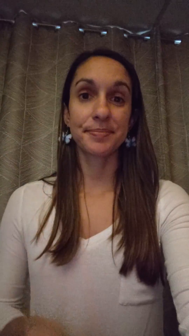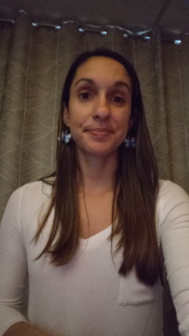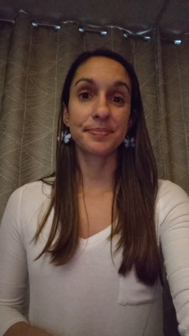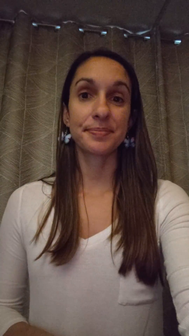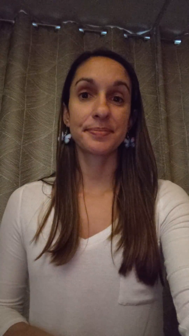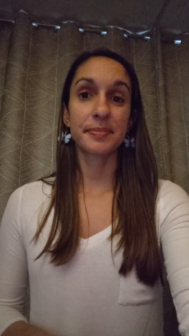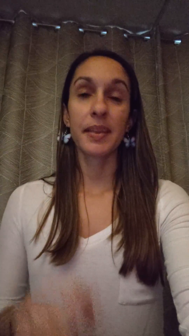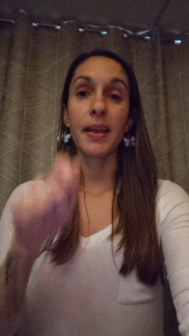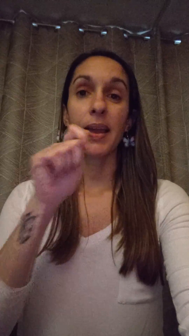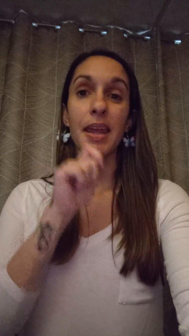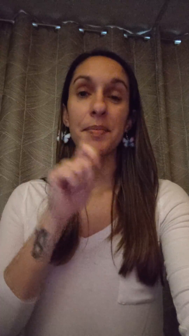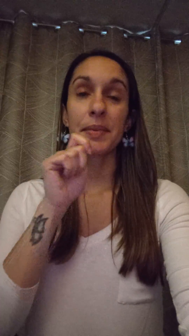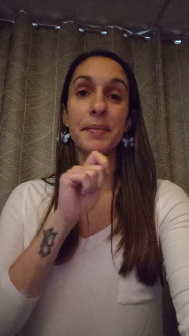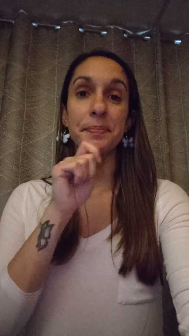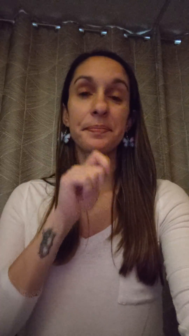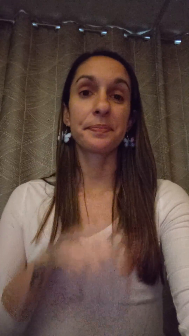popsicle